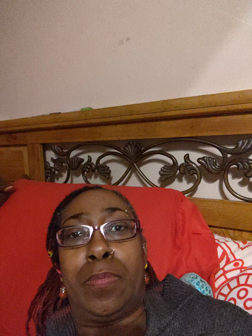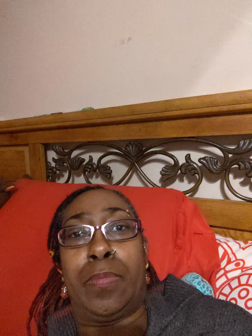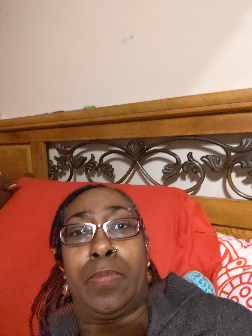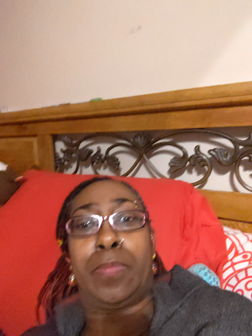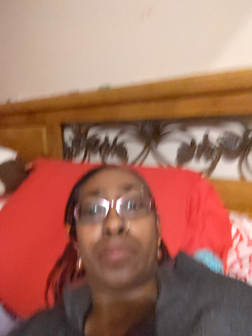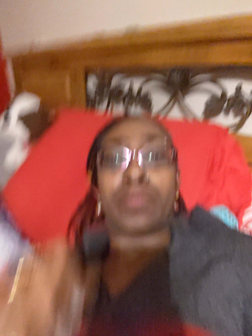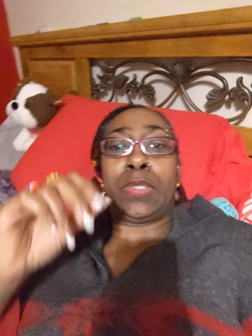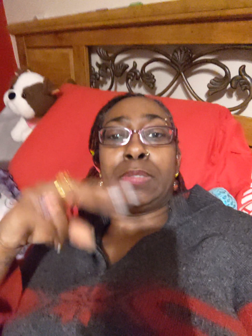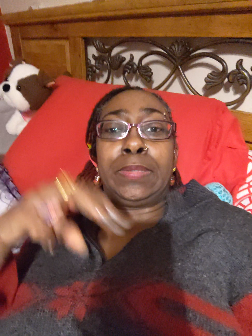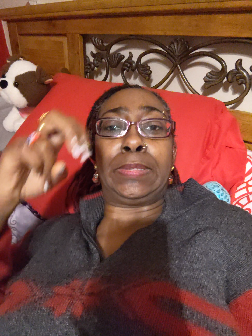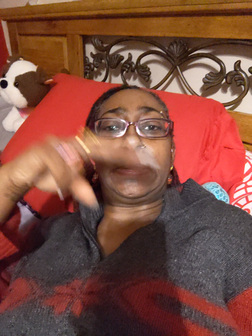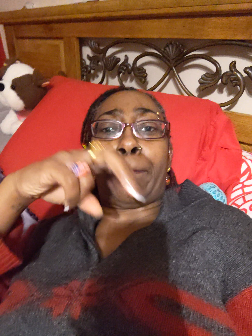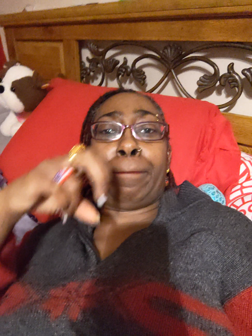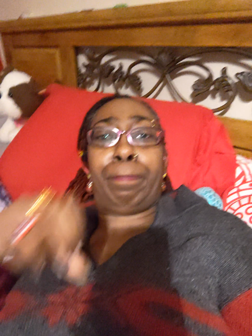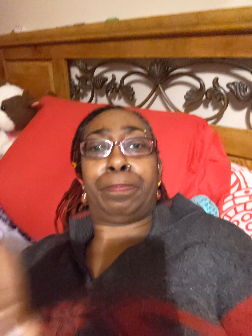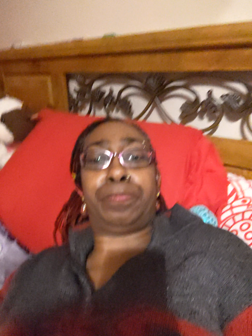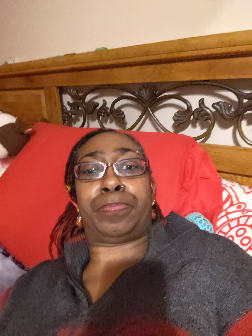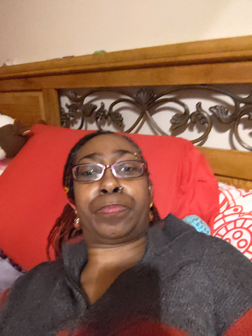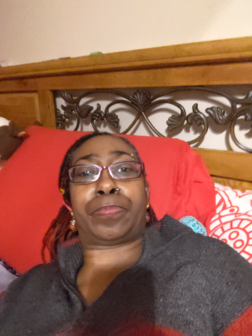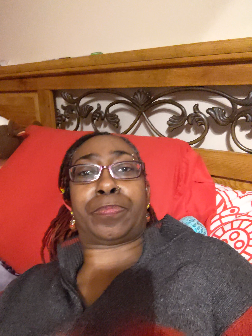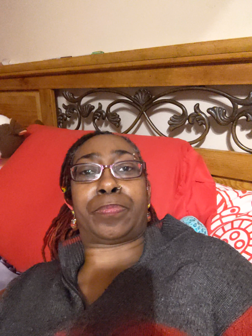jump